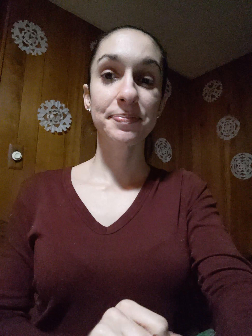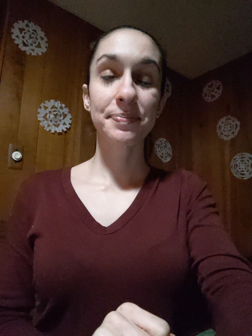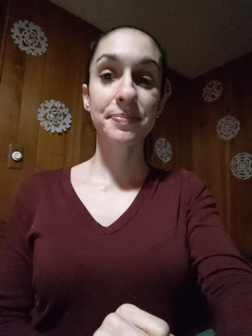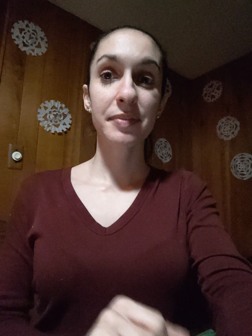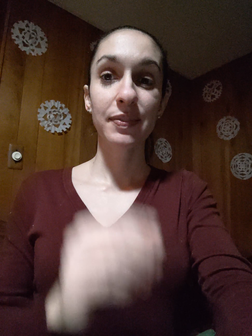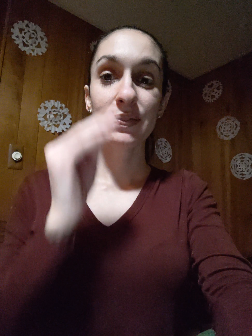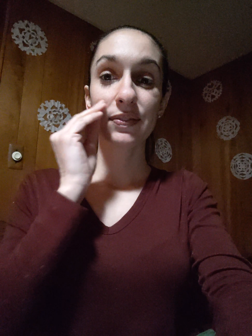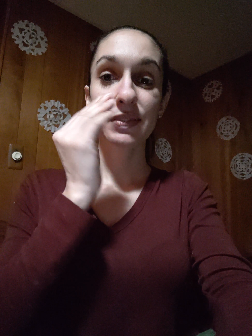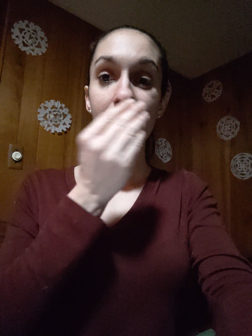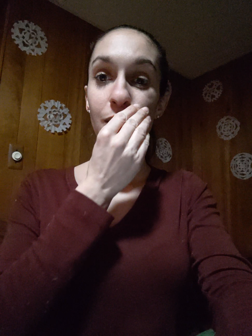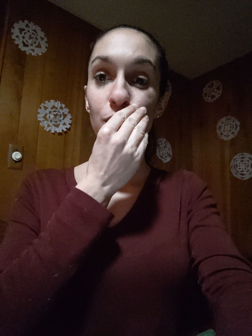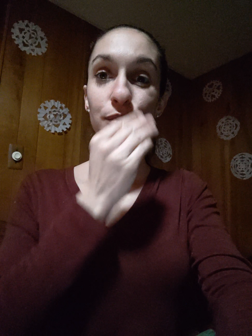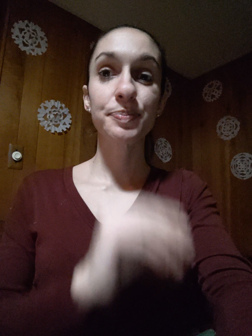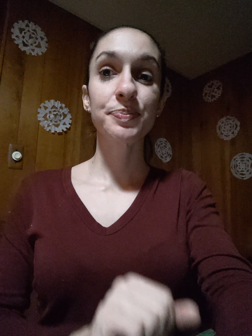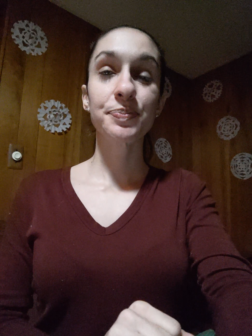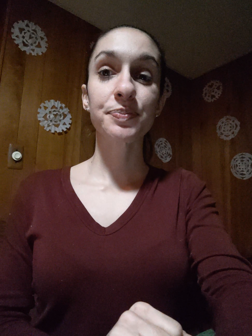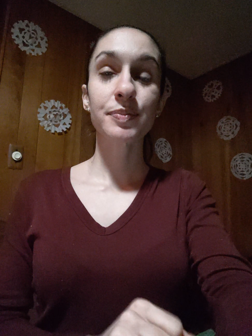flower